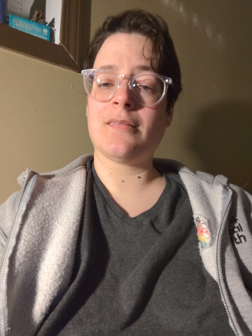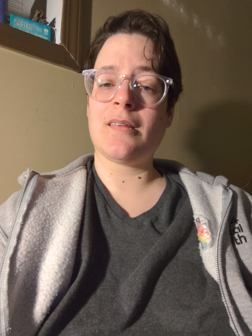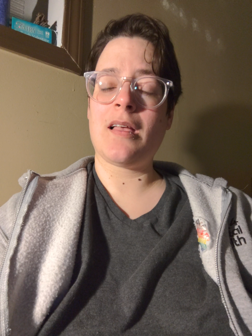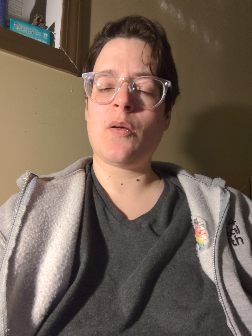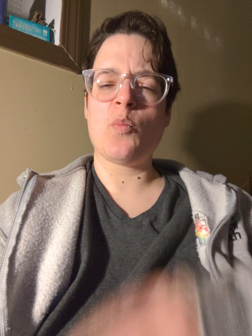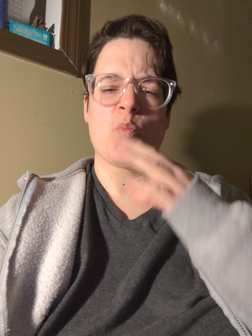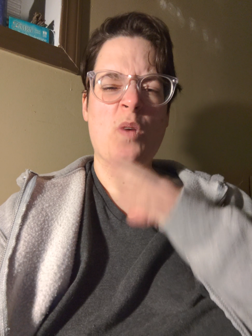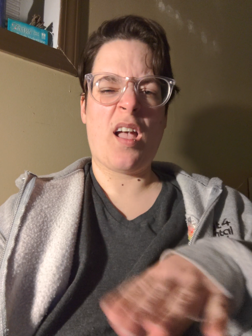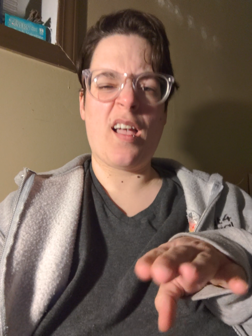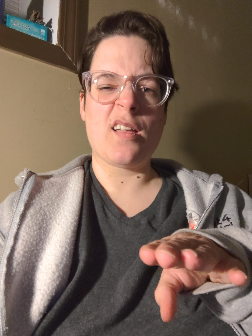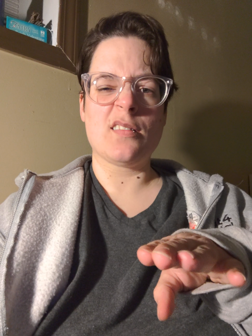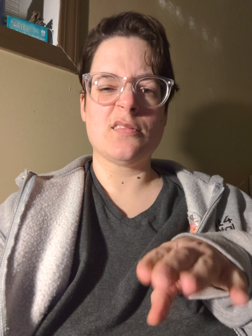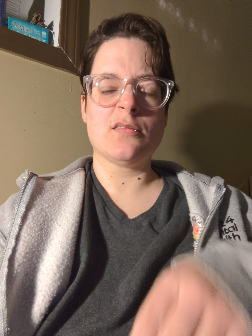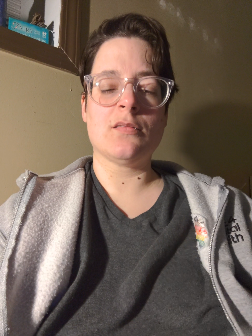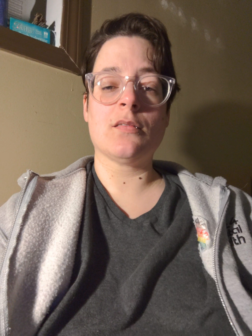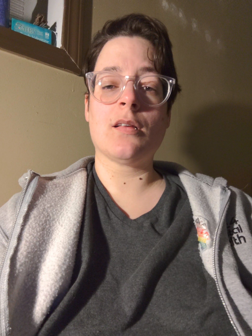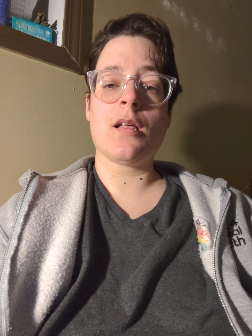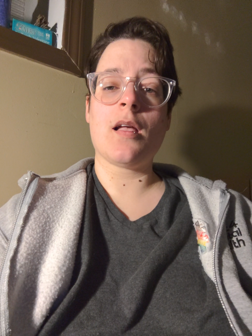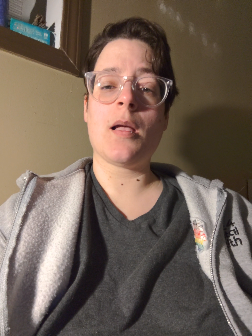quiet